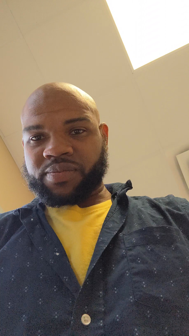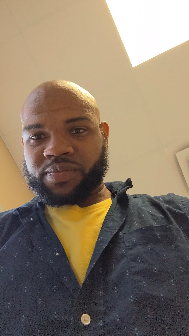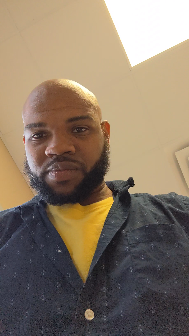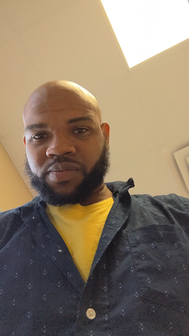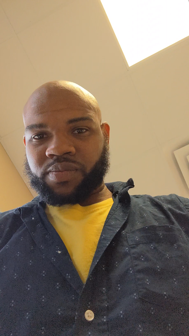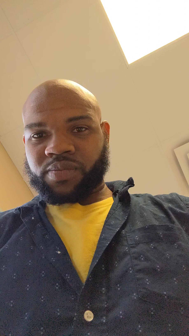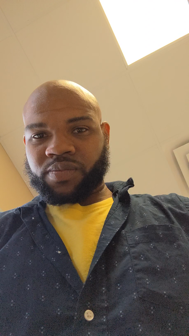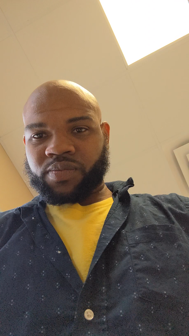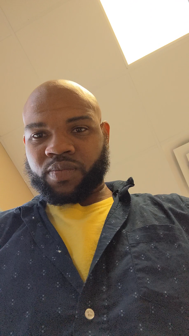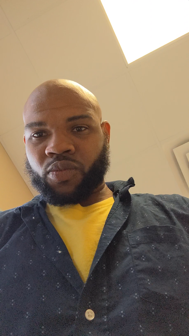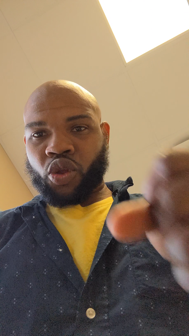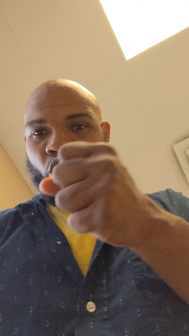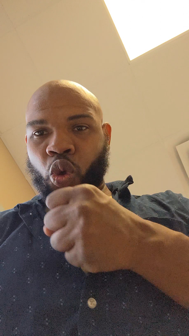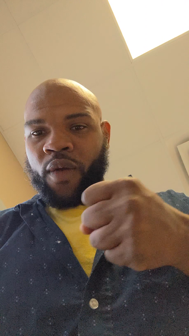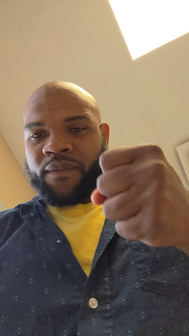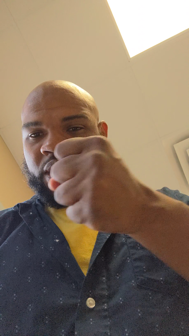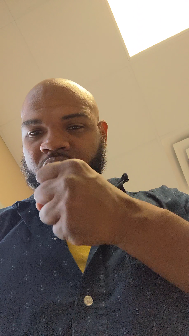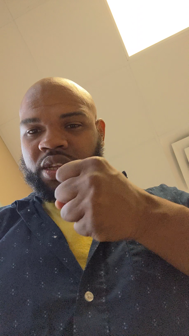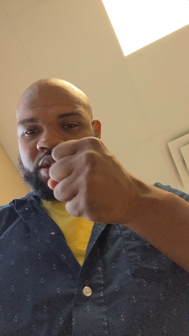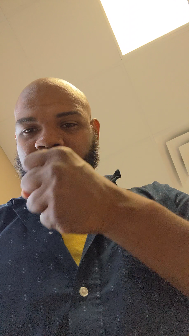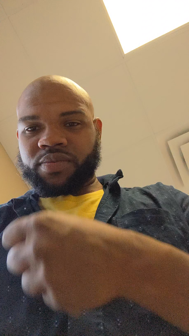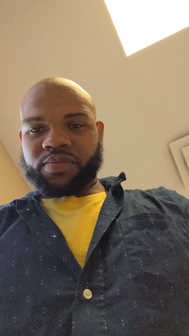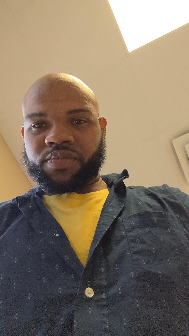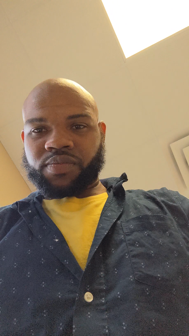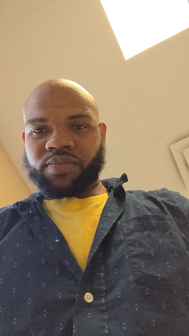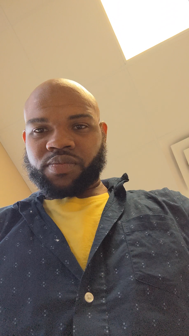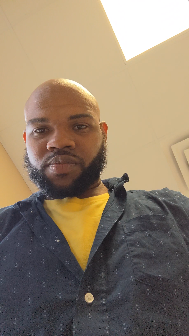coffee